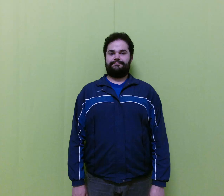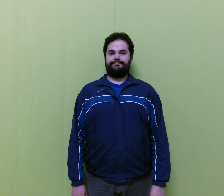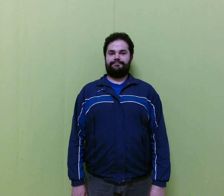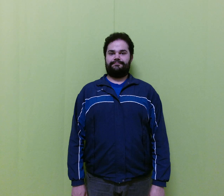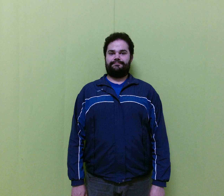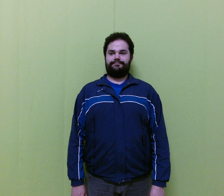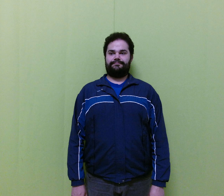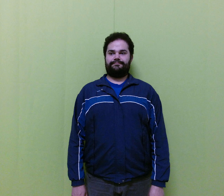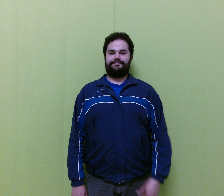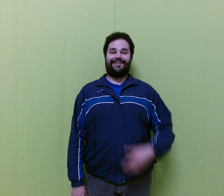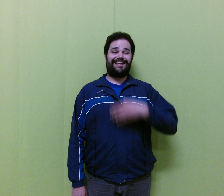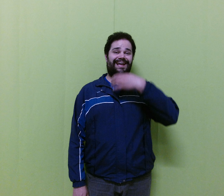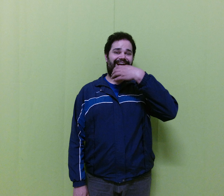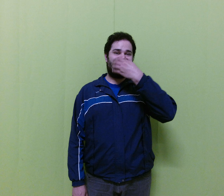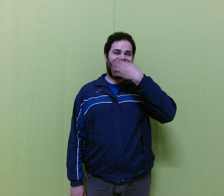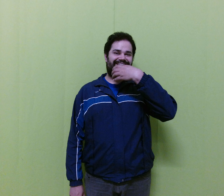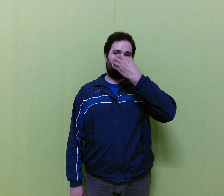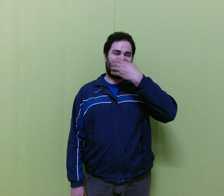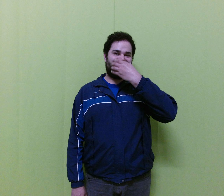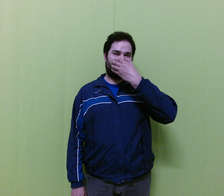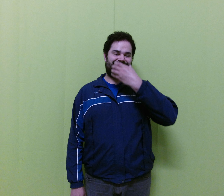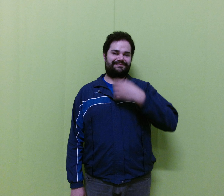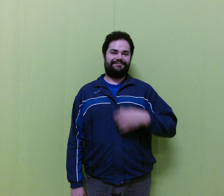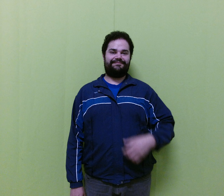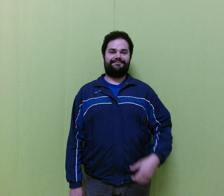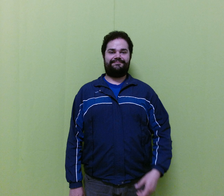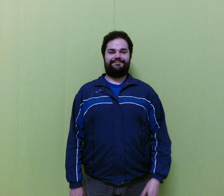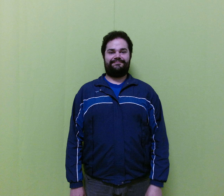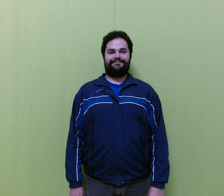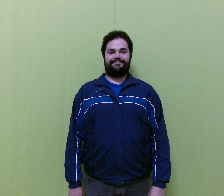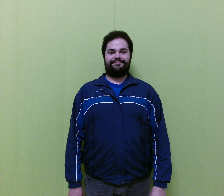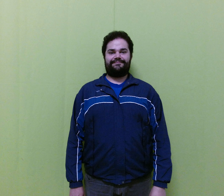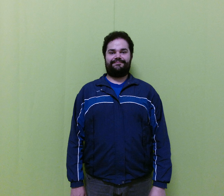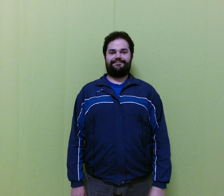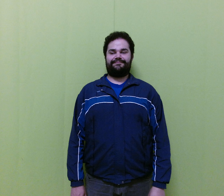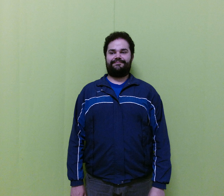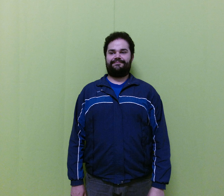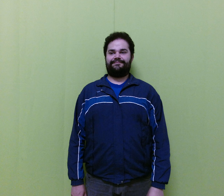maçã